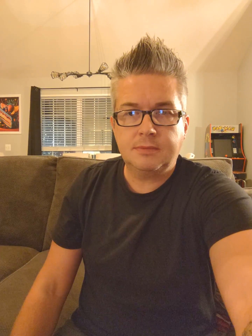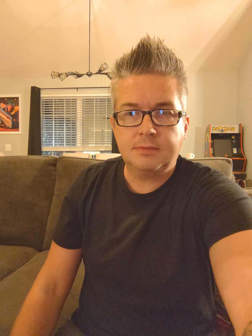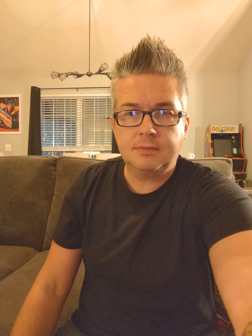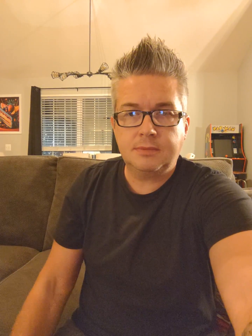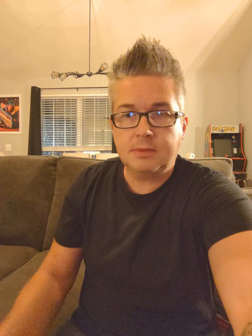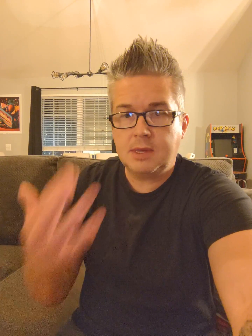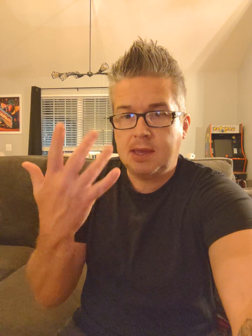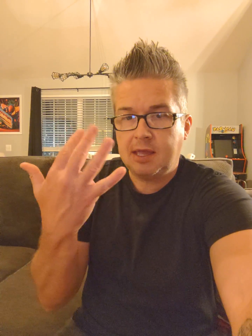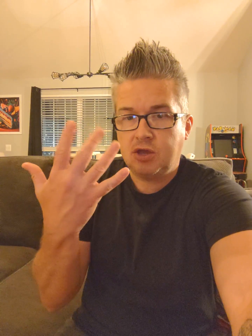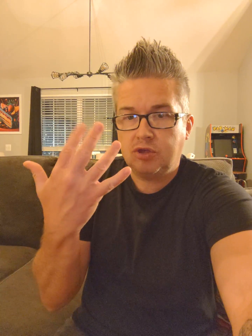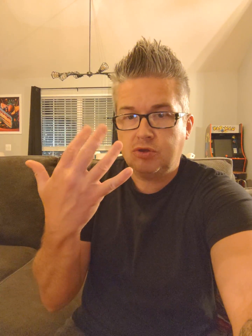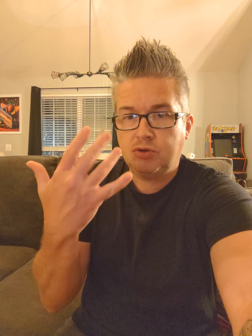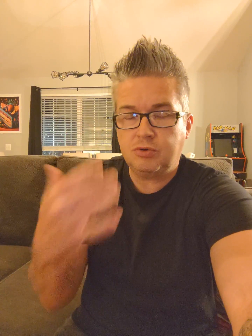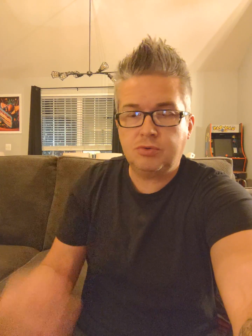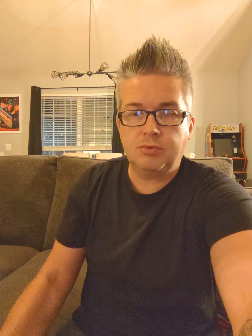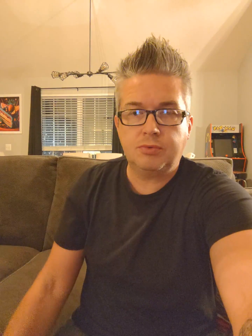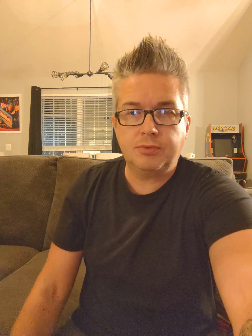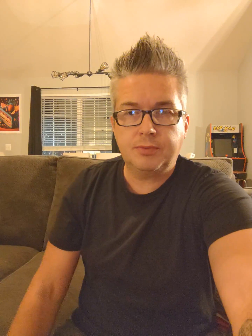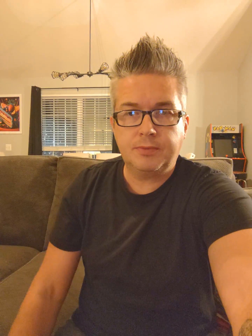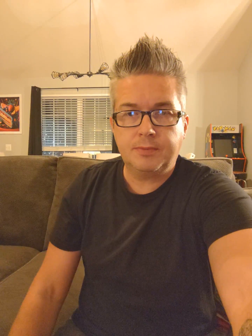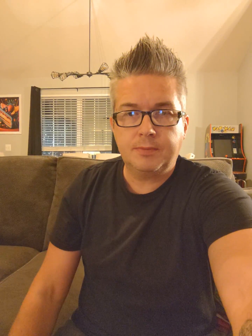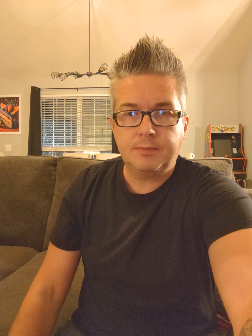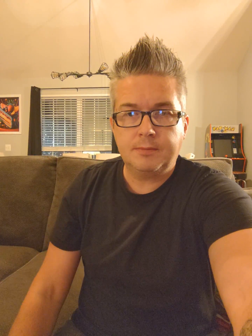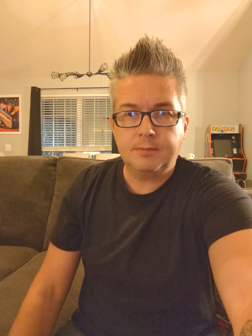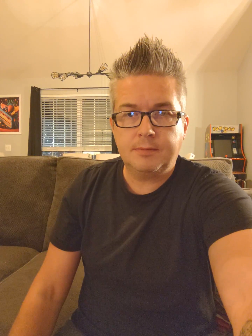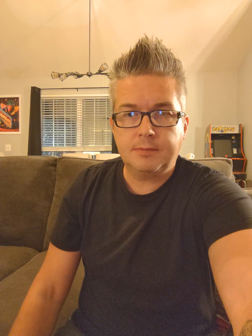hand